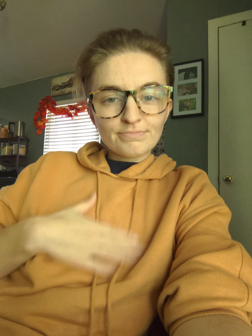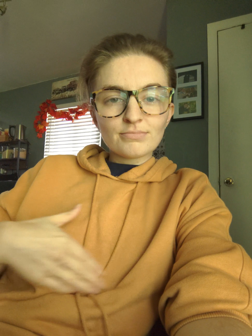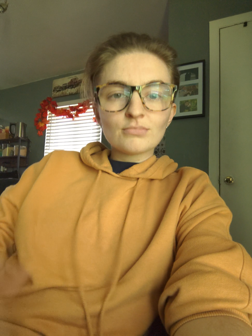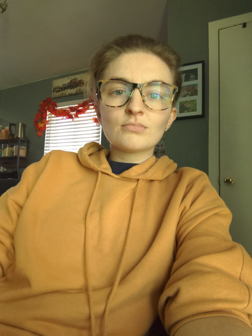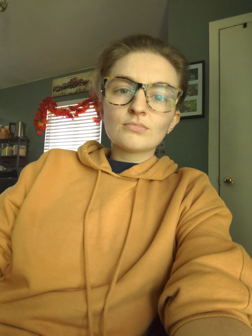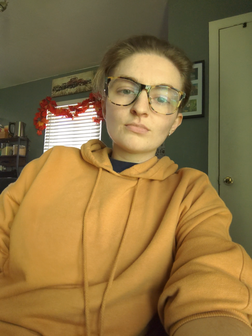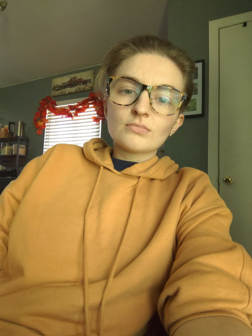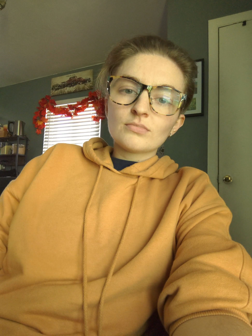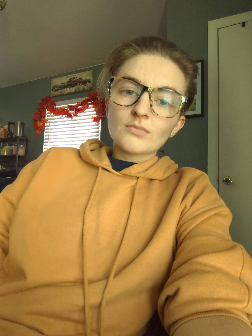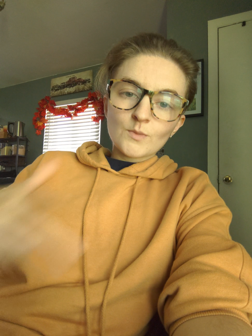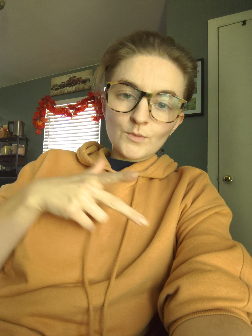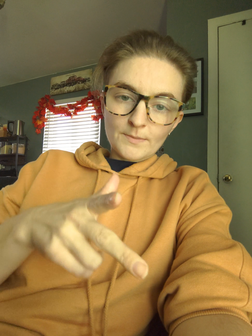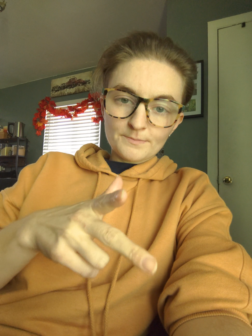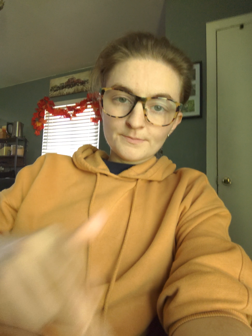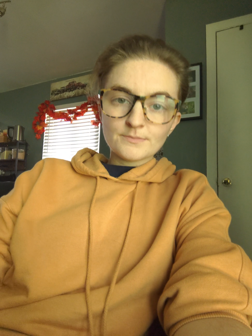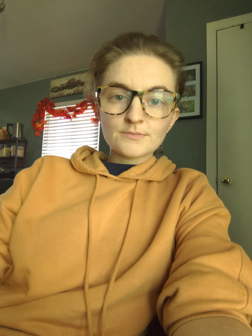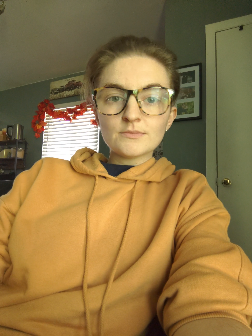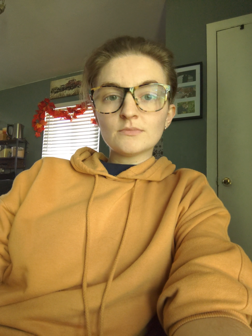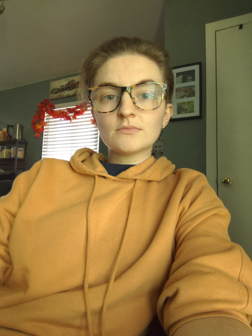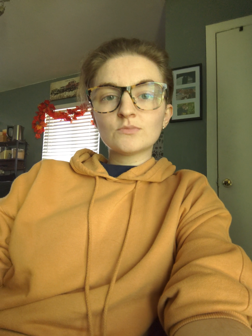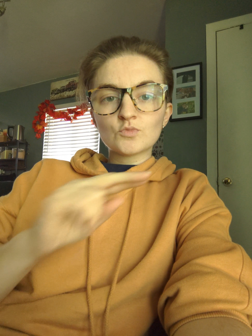garage